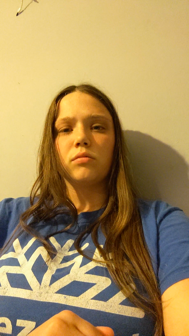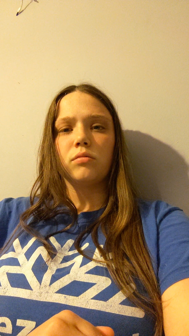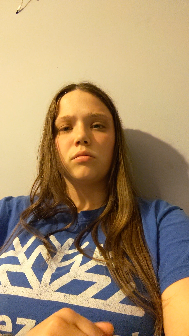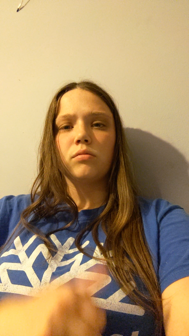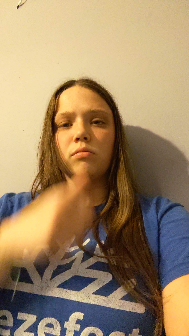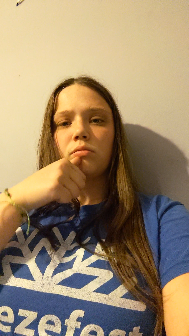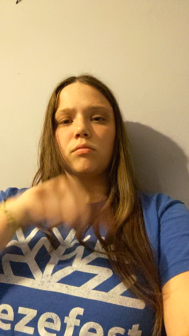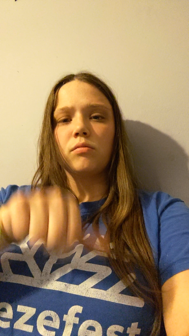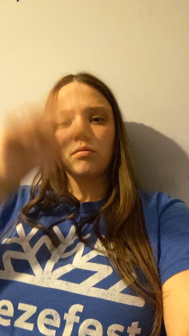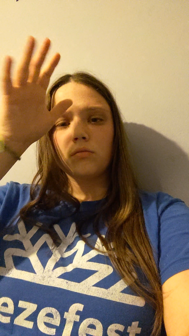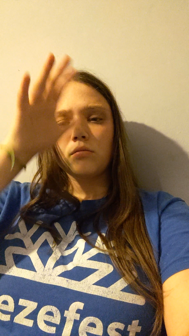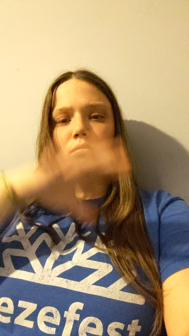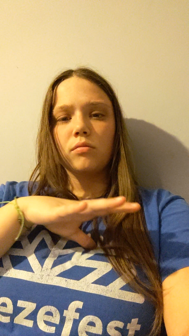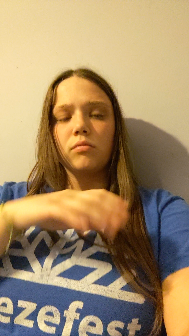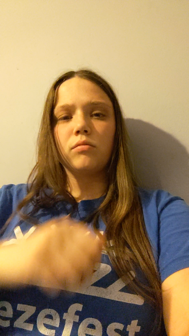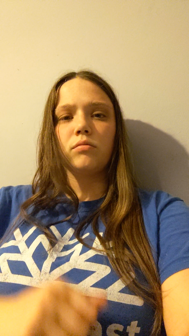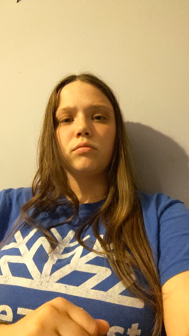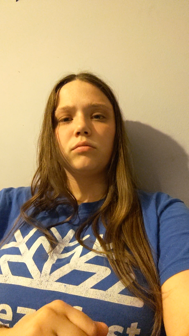mailman